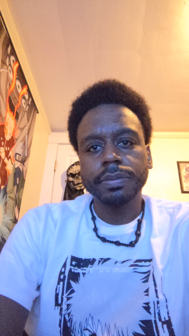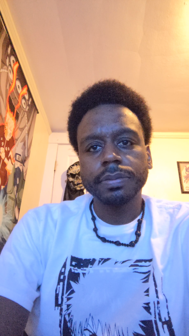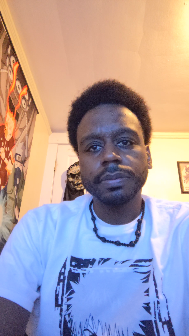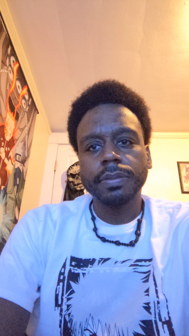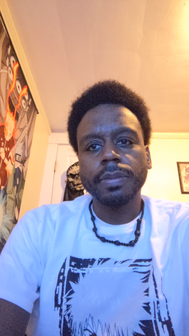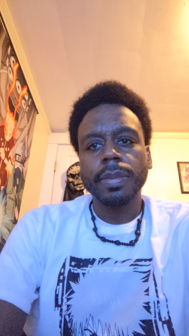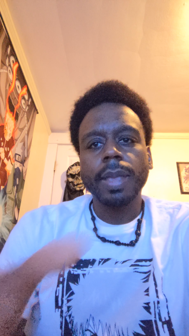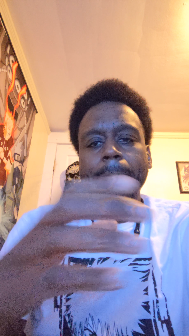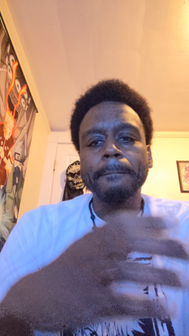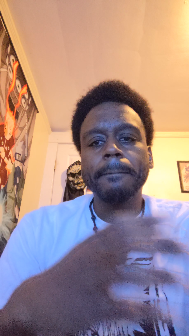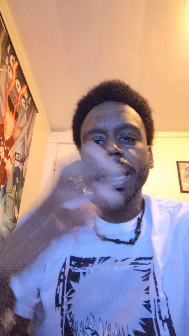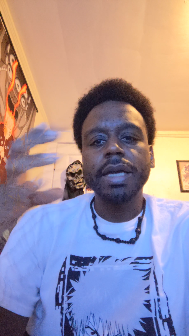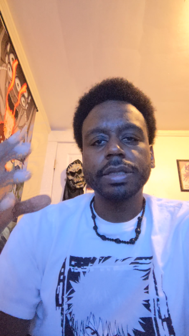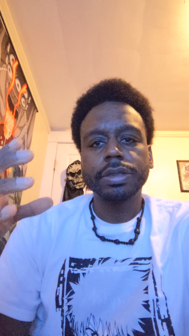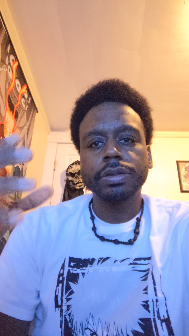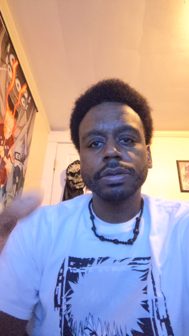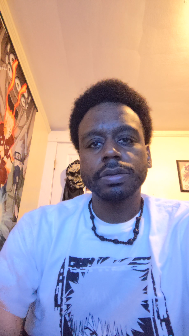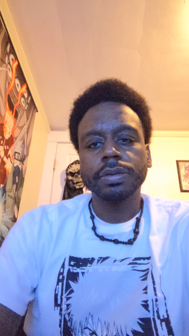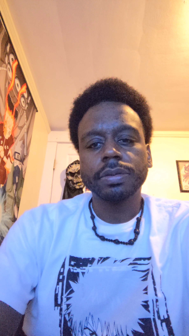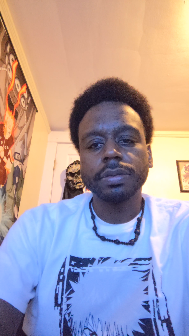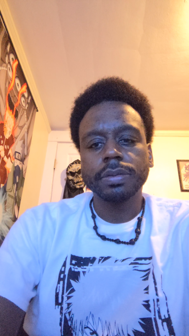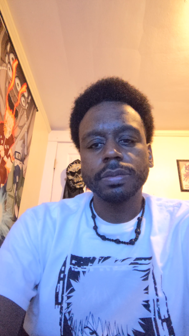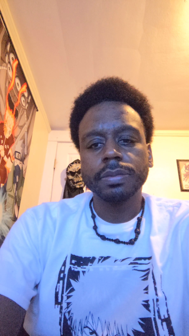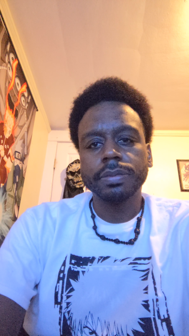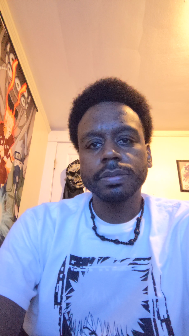much